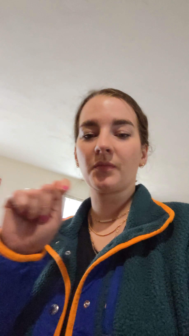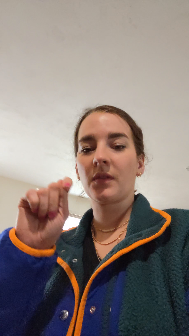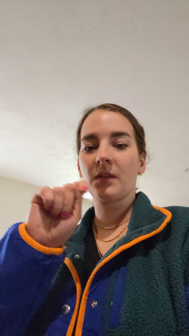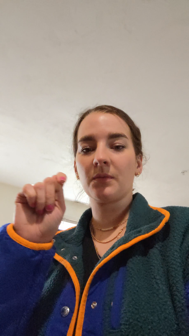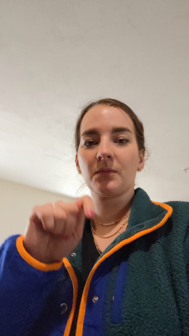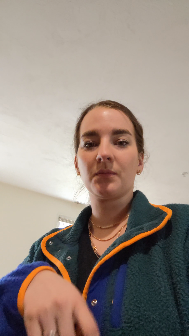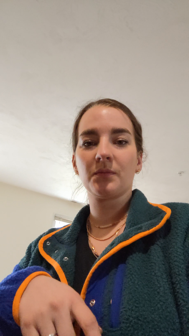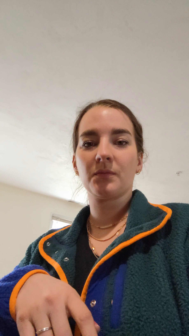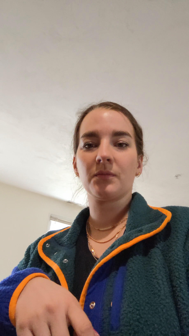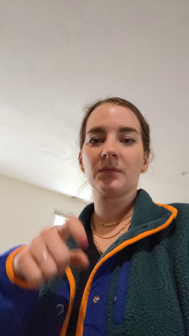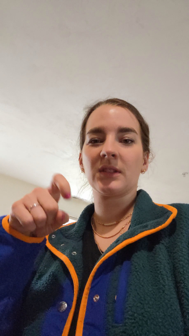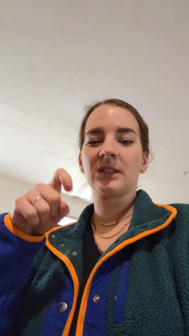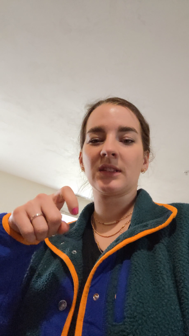need